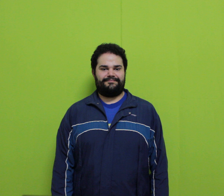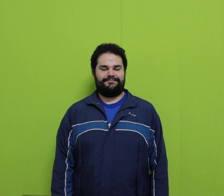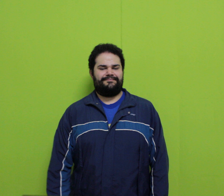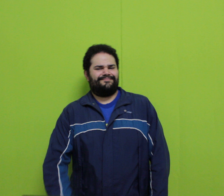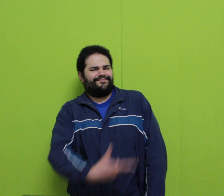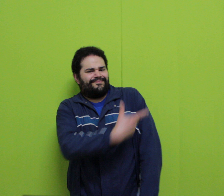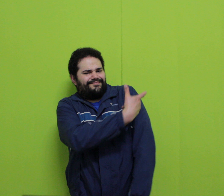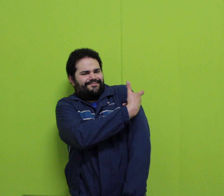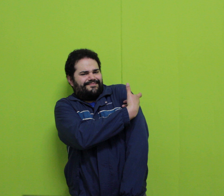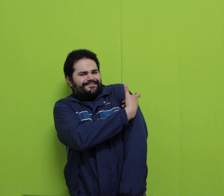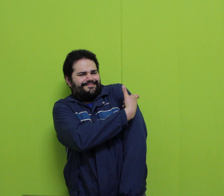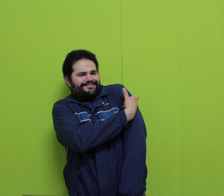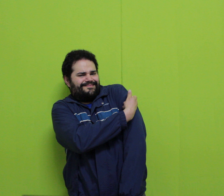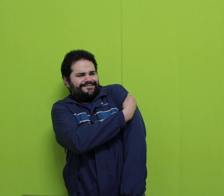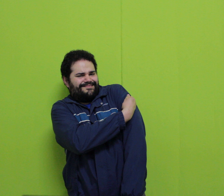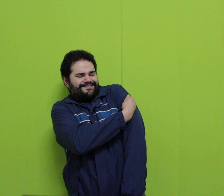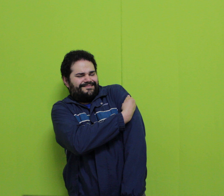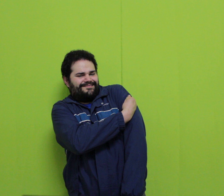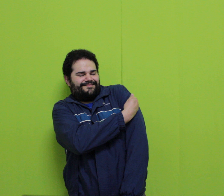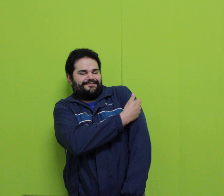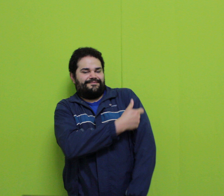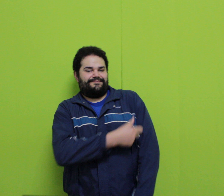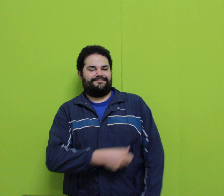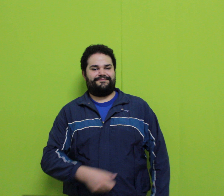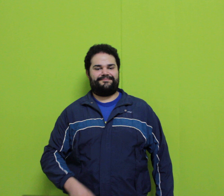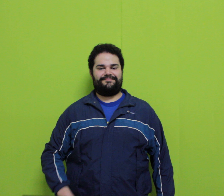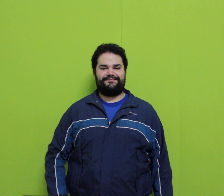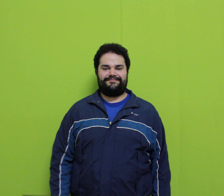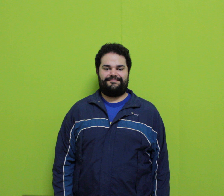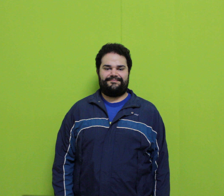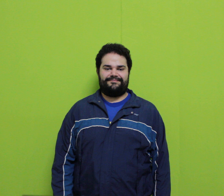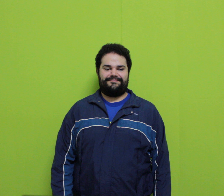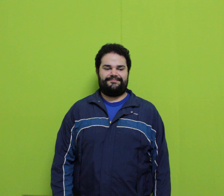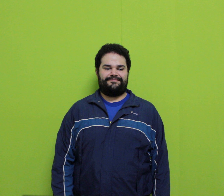vacina